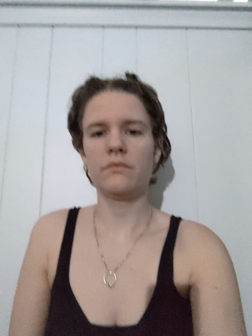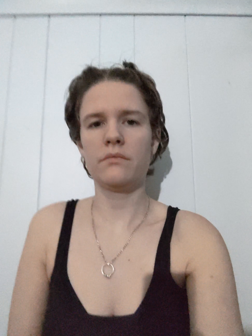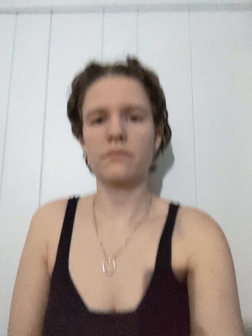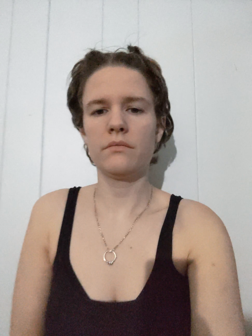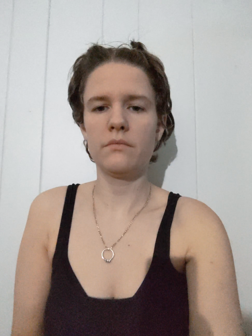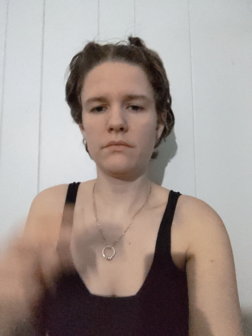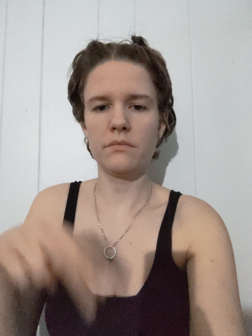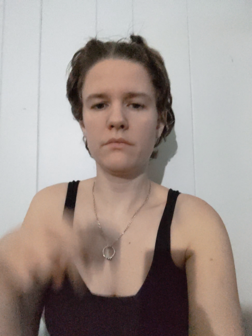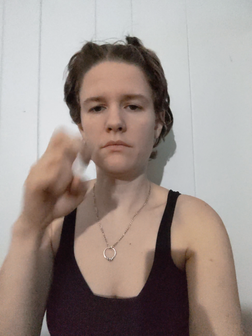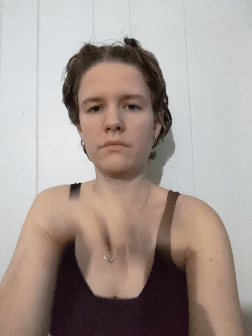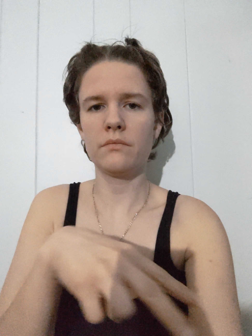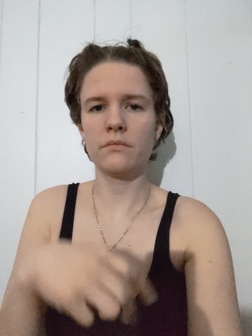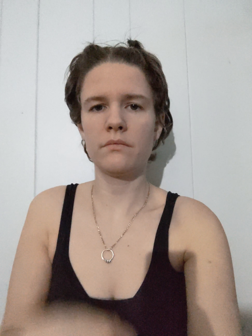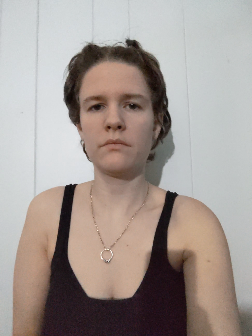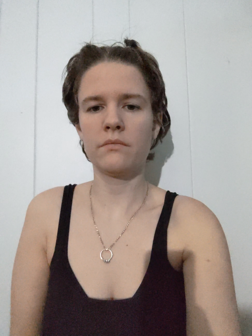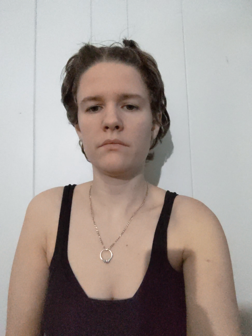jump